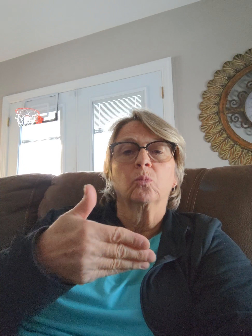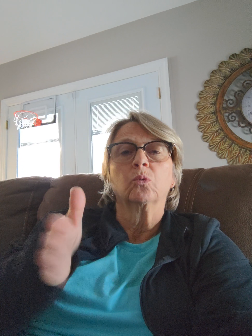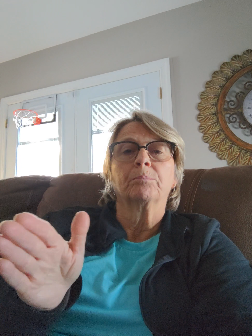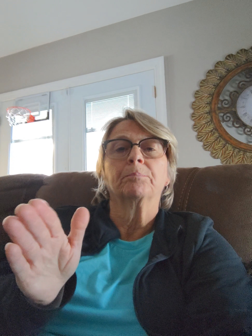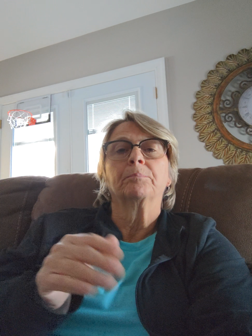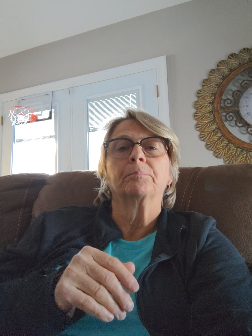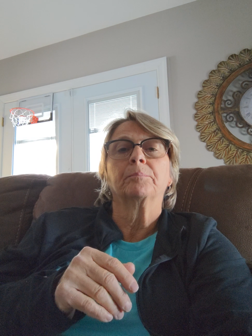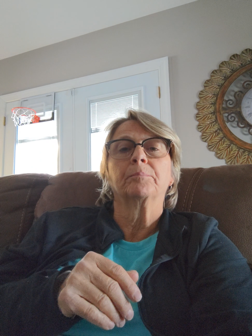bedroom